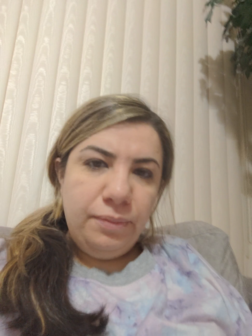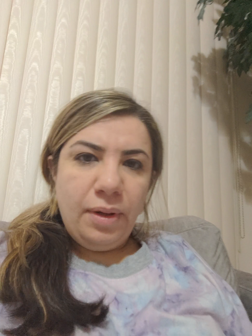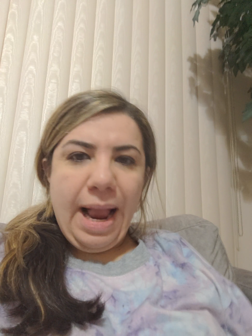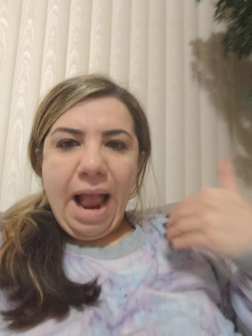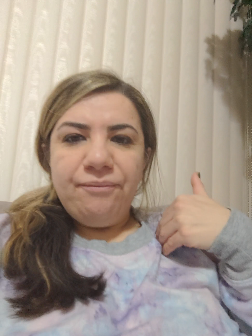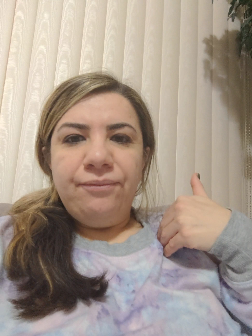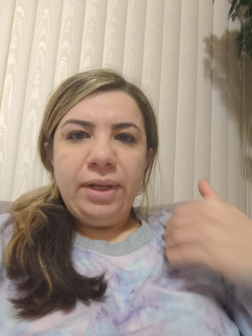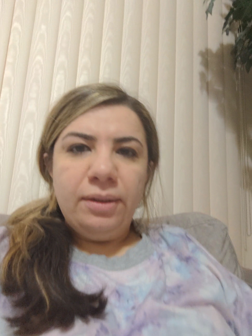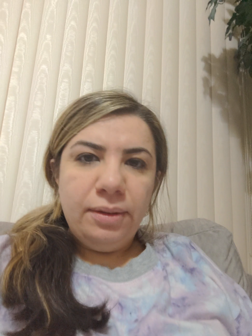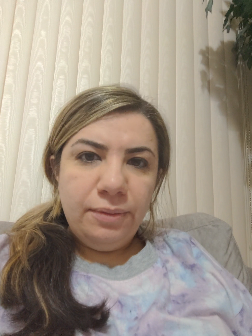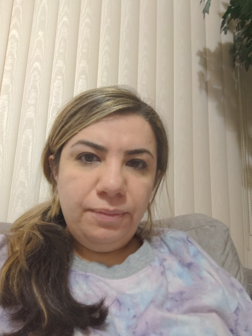have